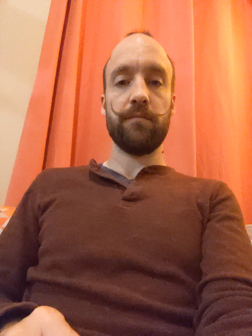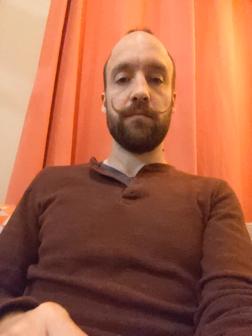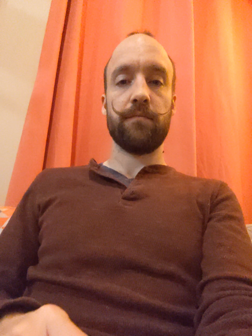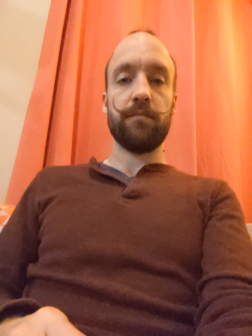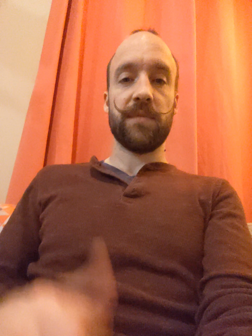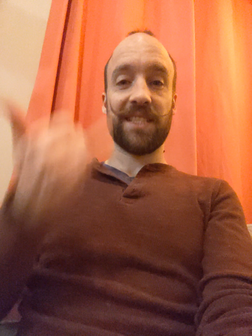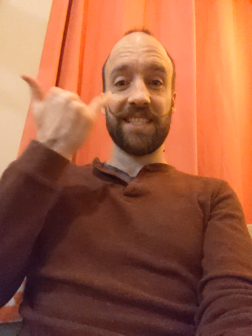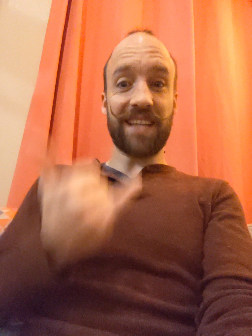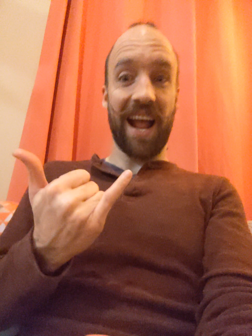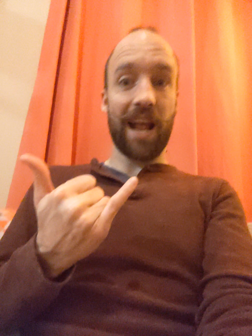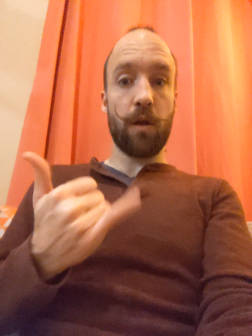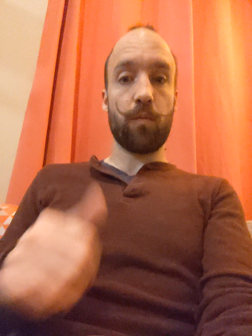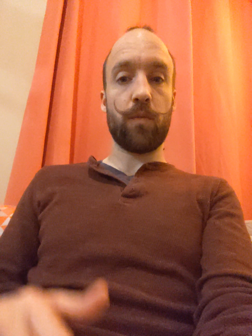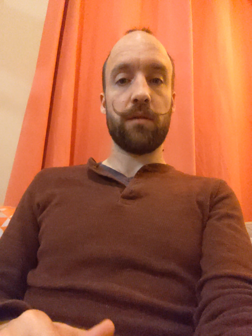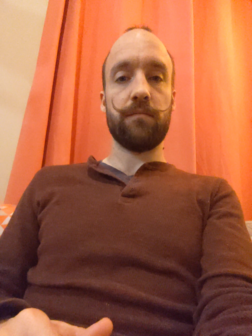now